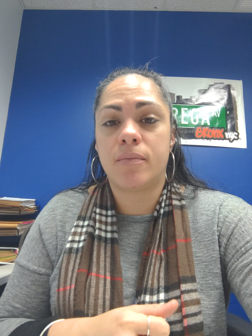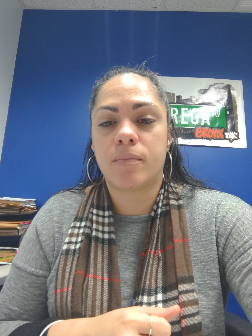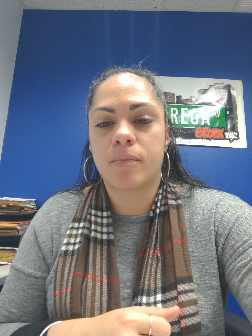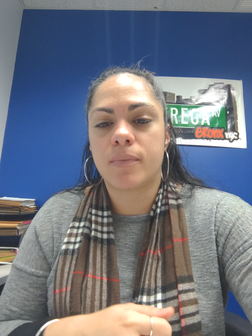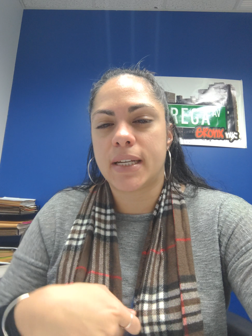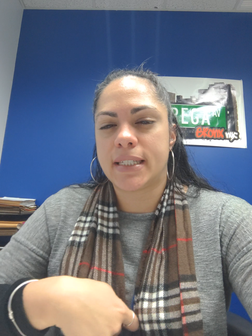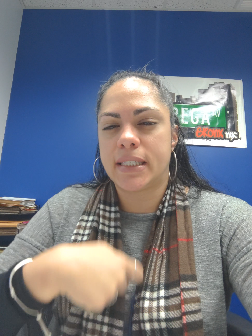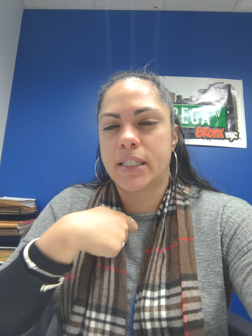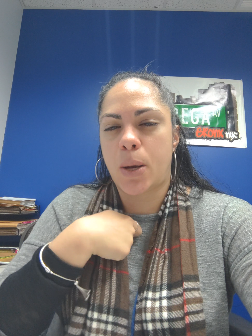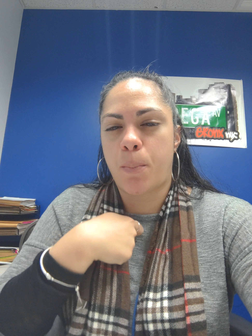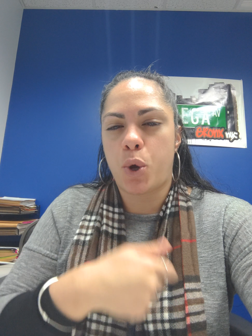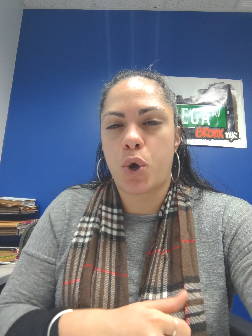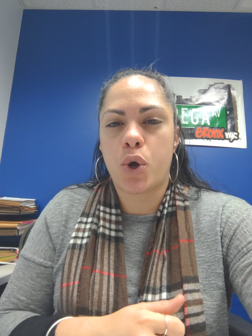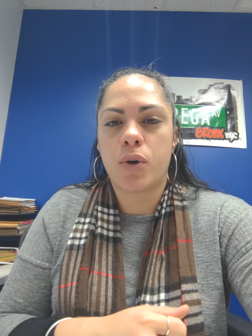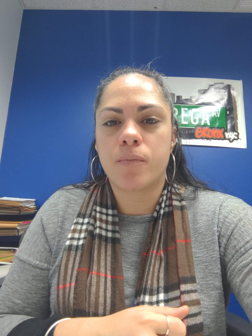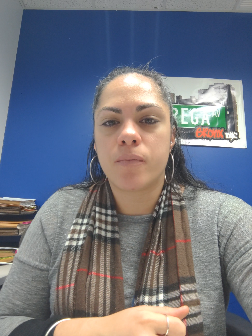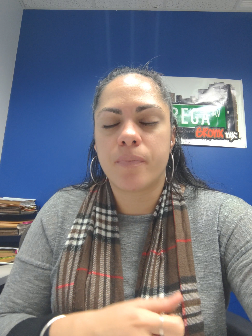zipper